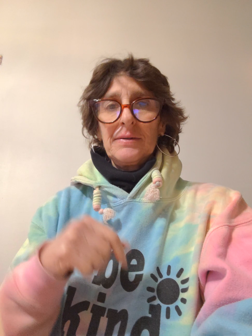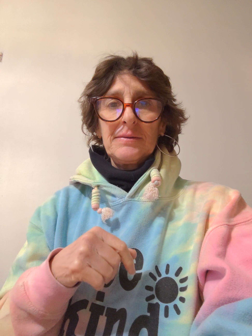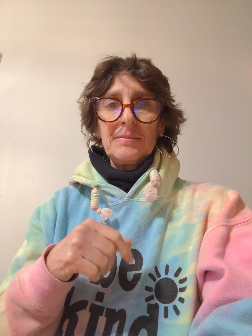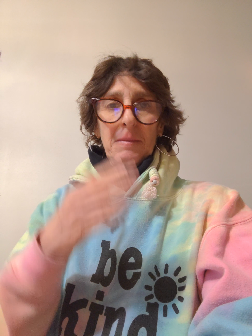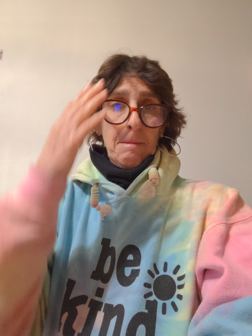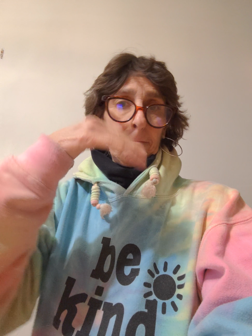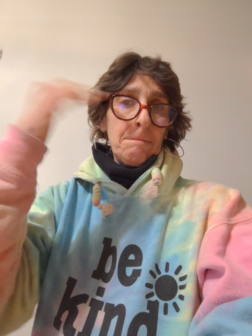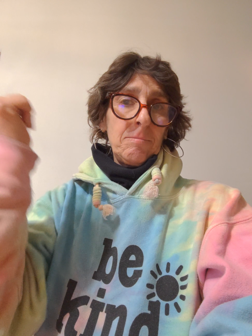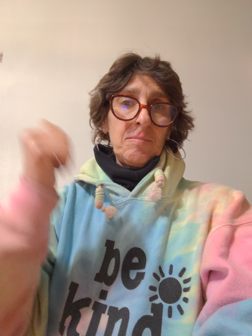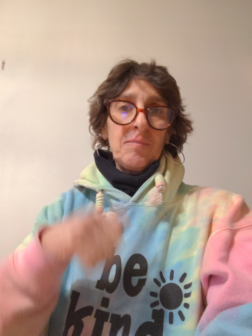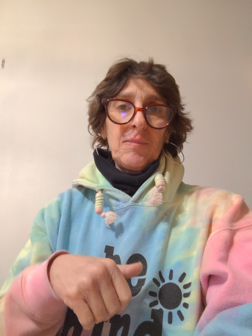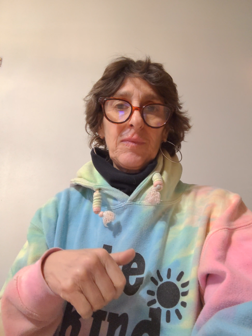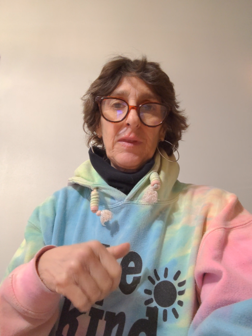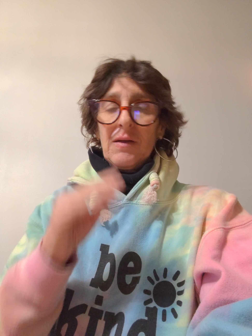because